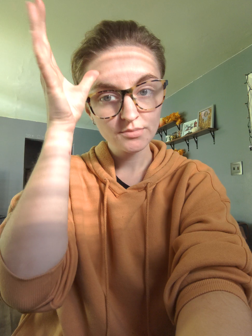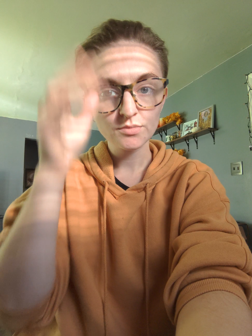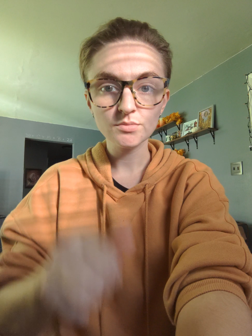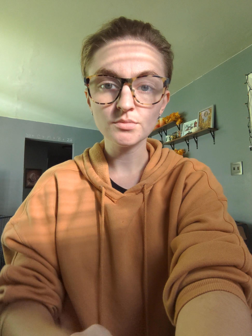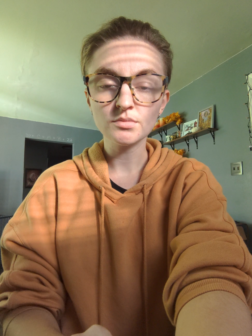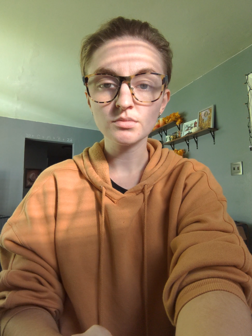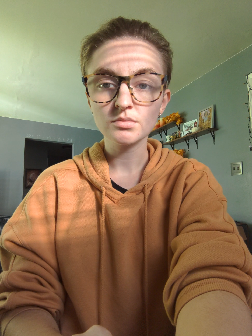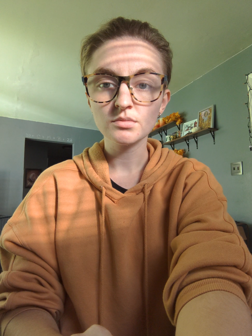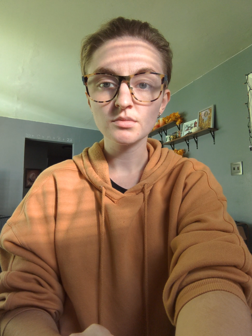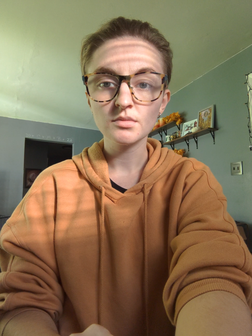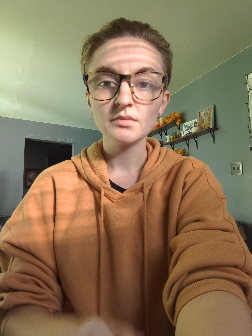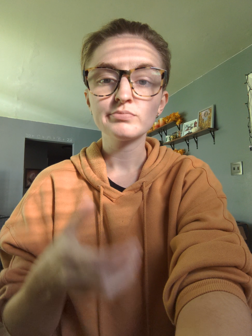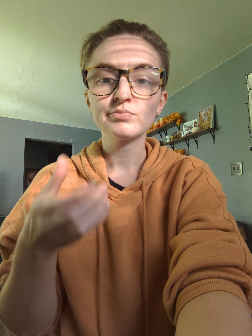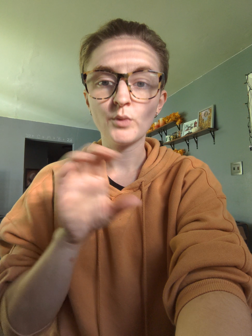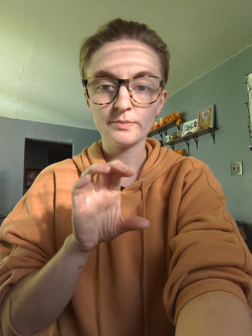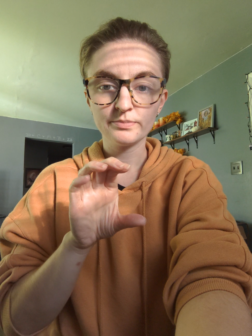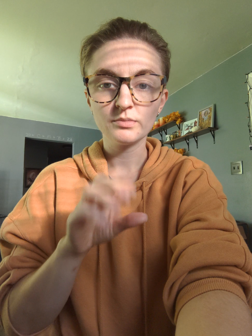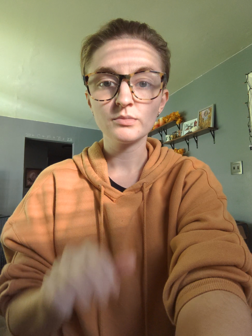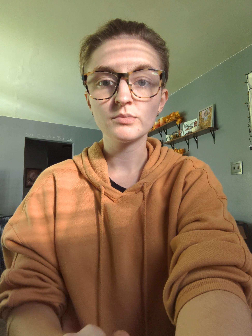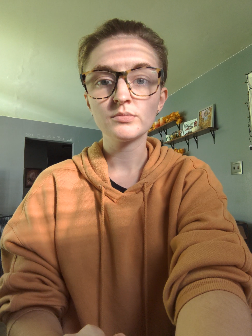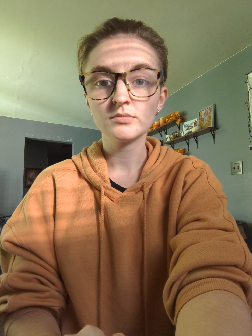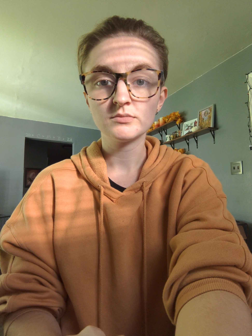dump